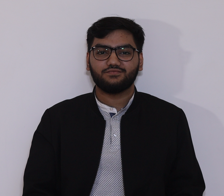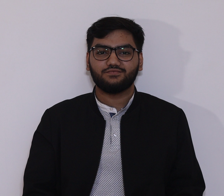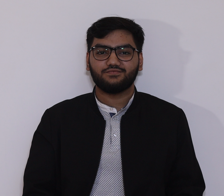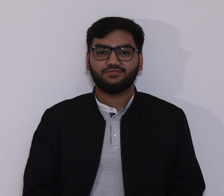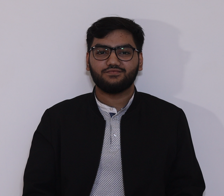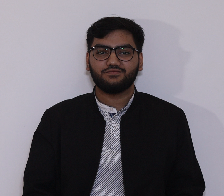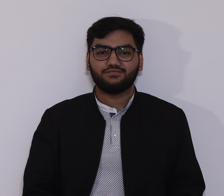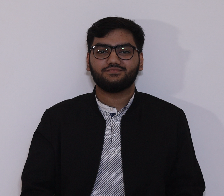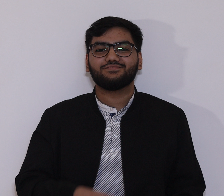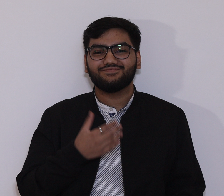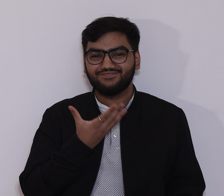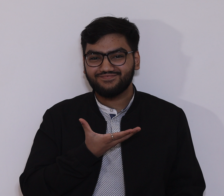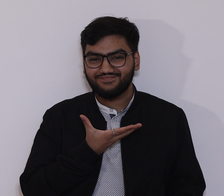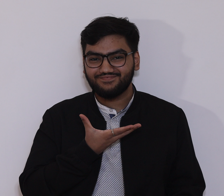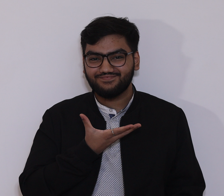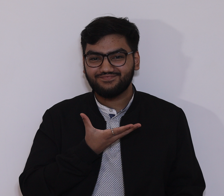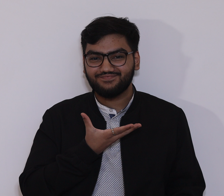glad